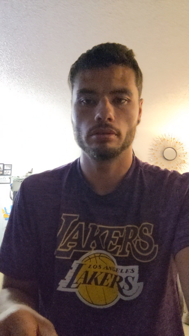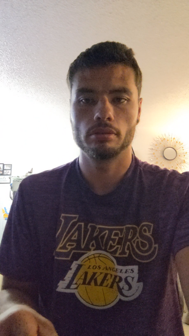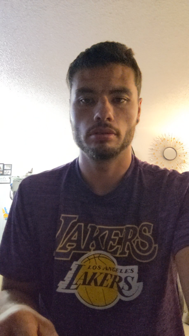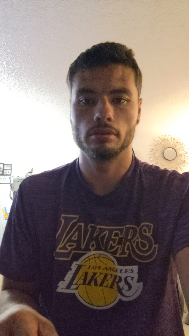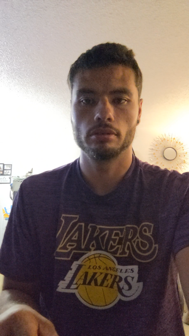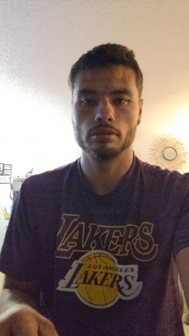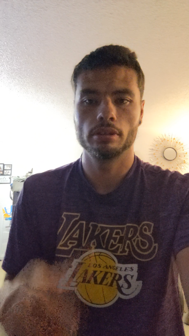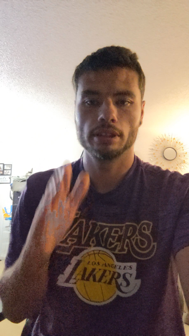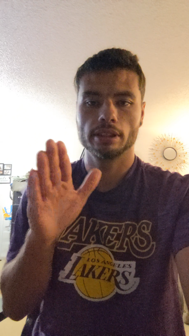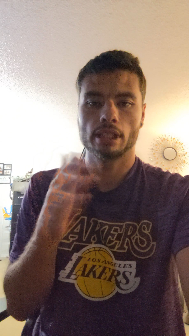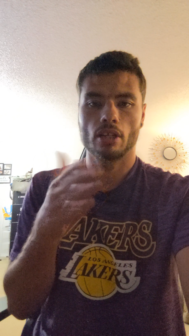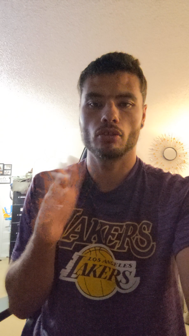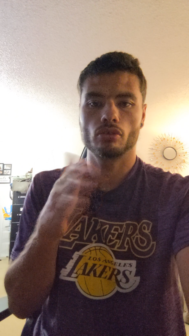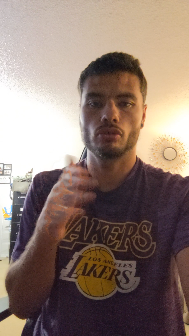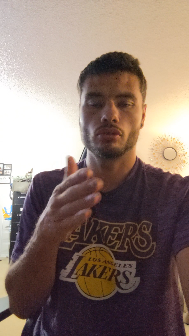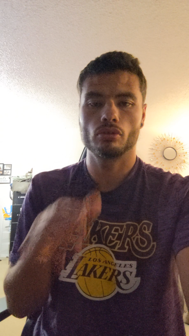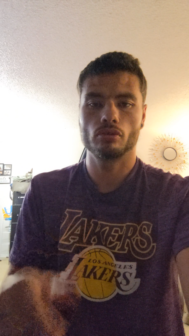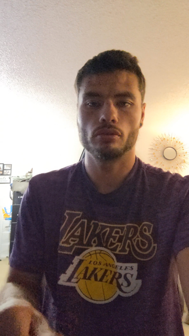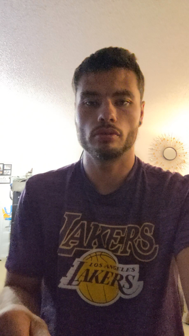share